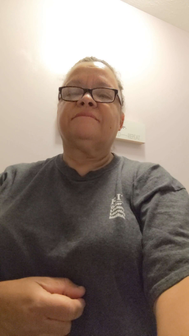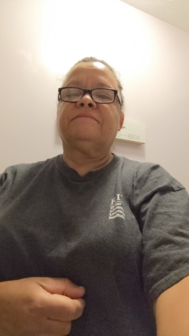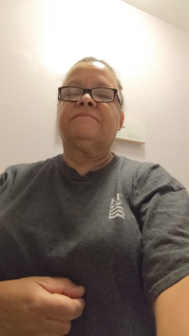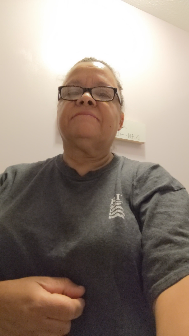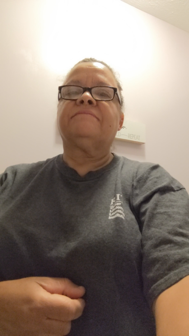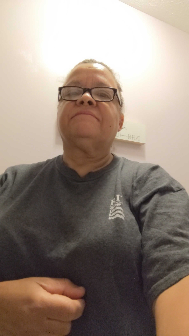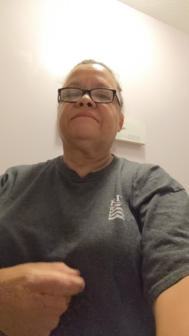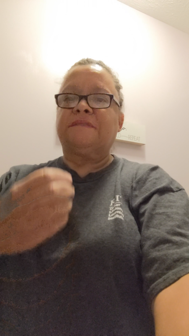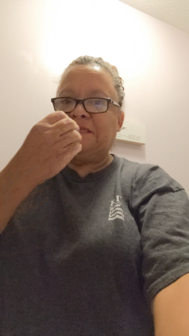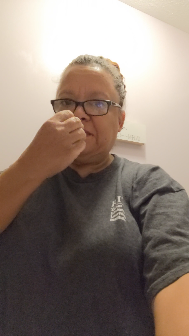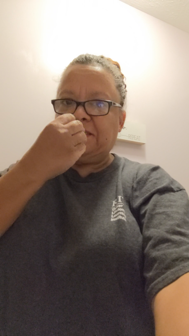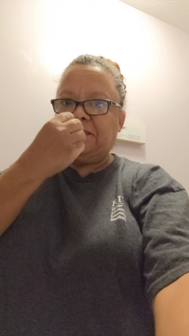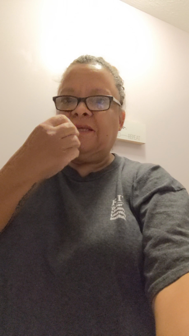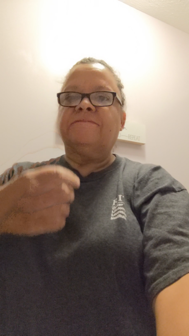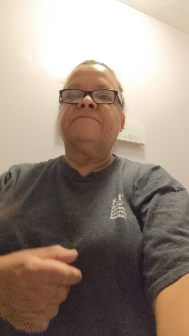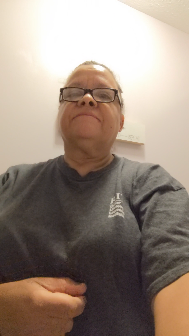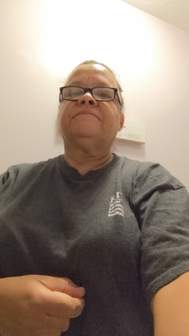eat